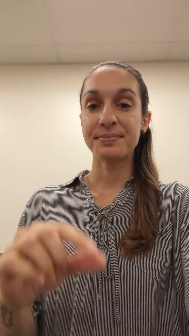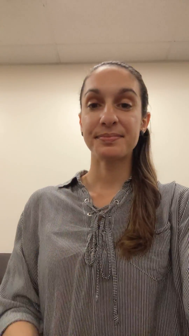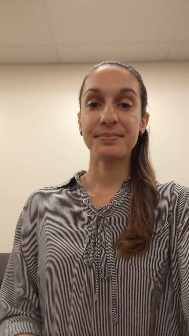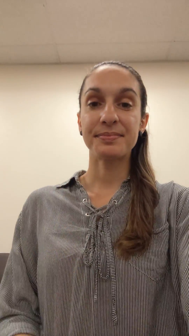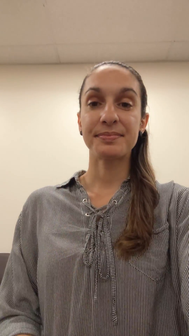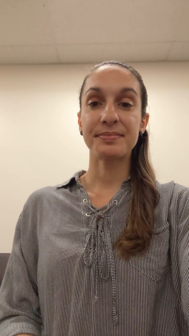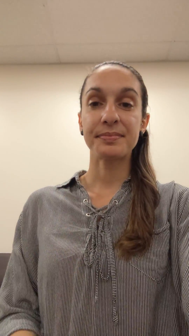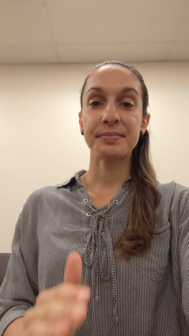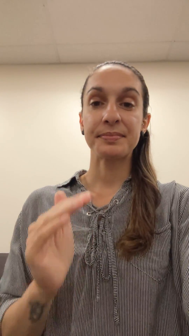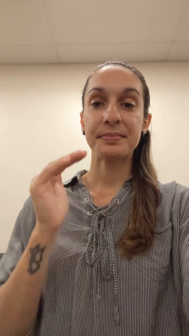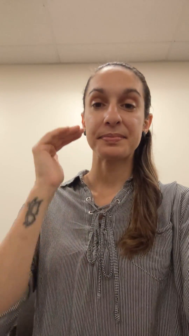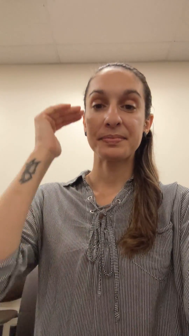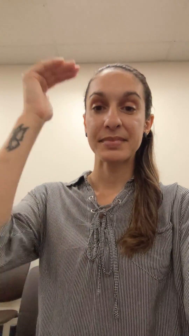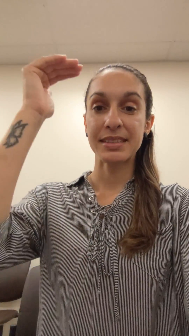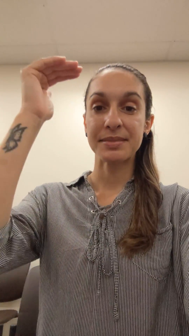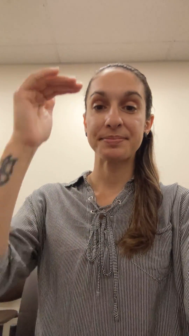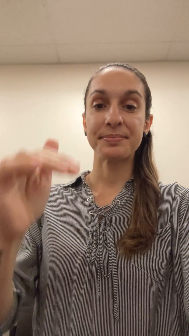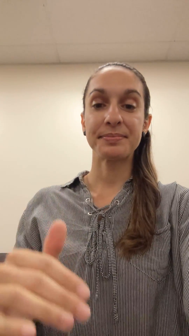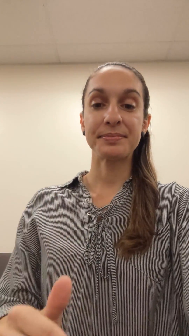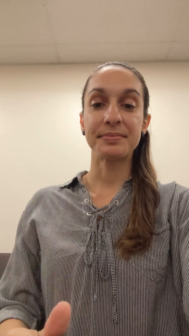big